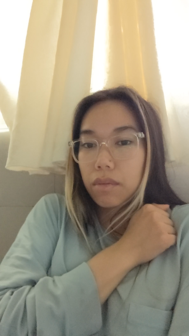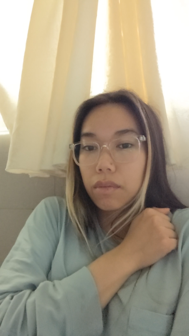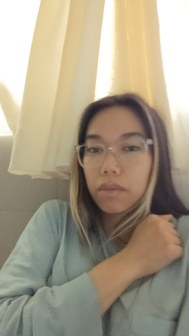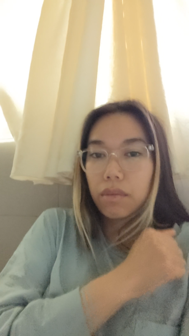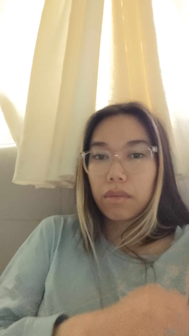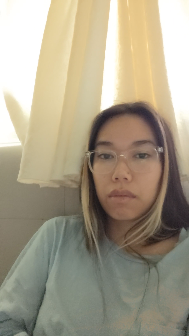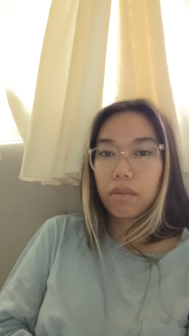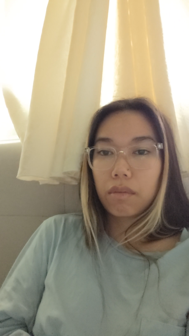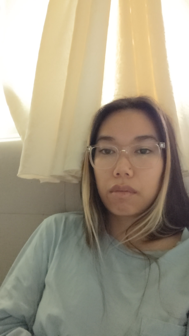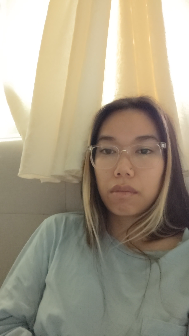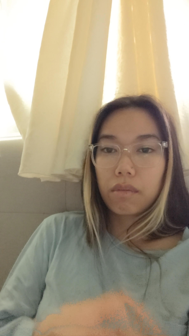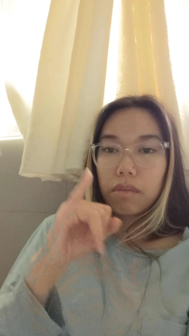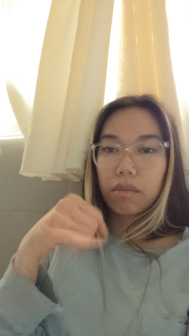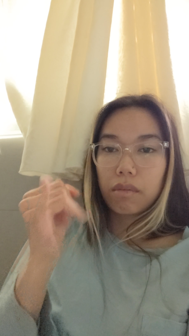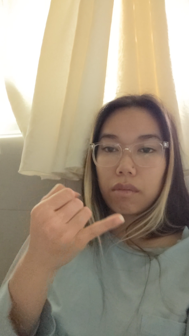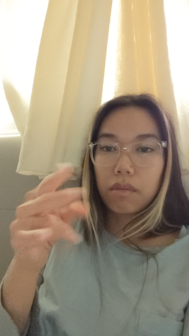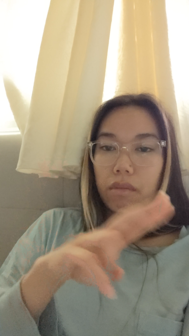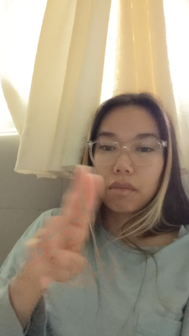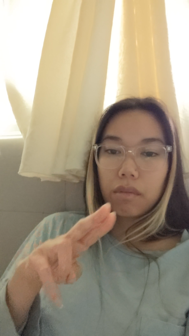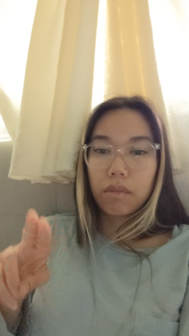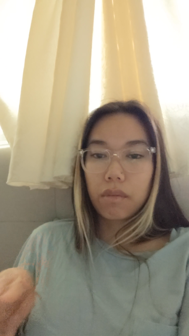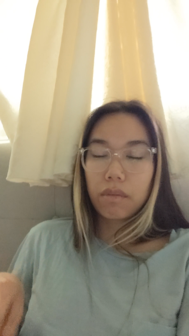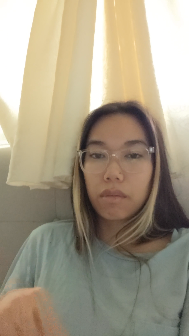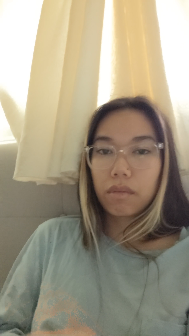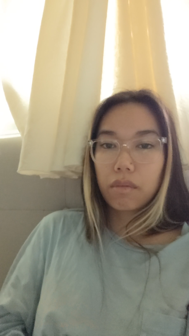jelly